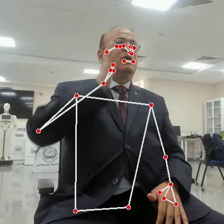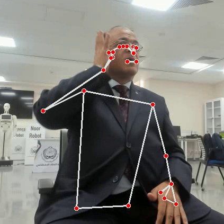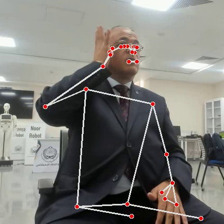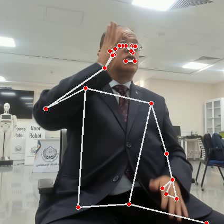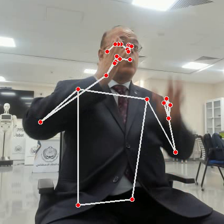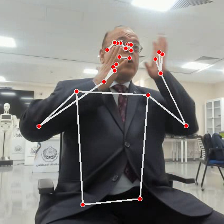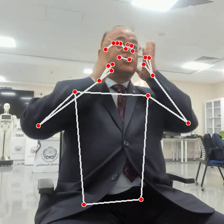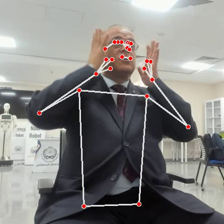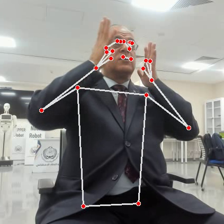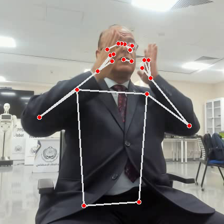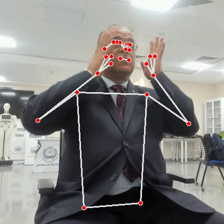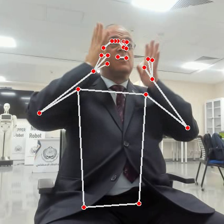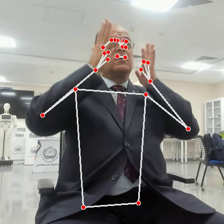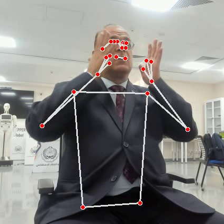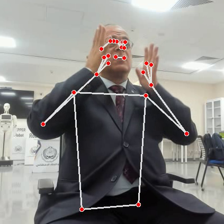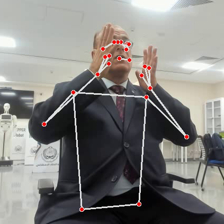moshwash